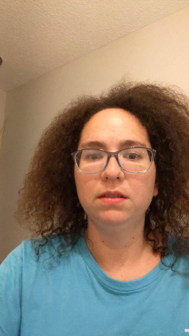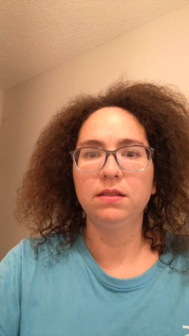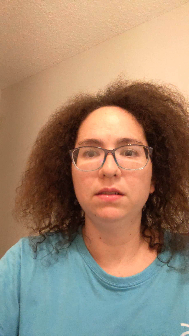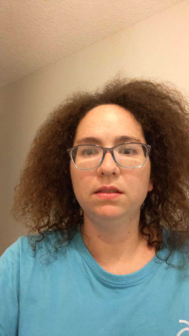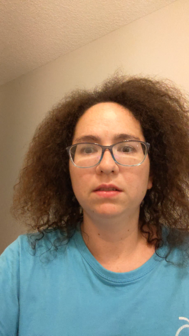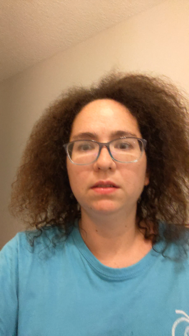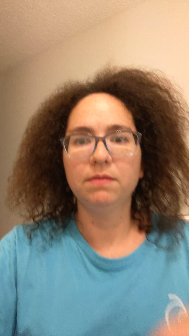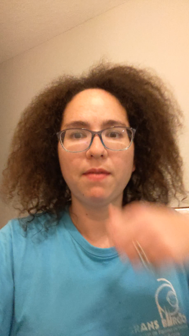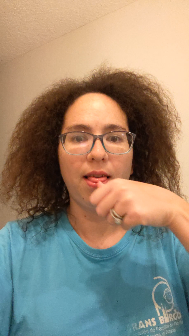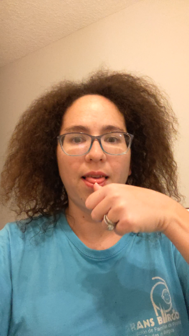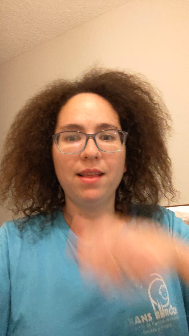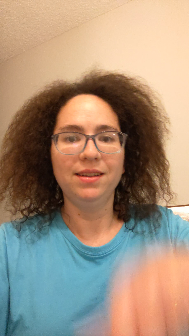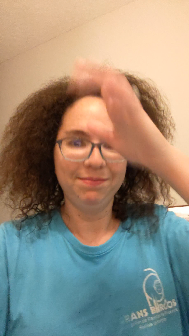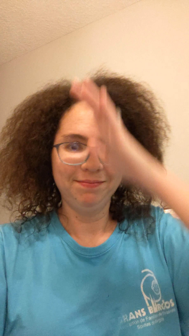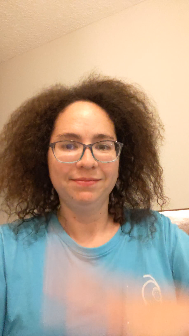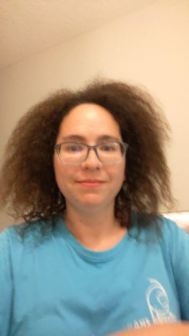mailman